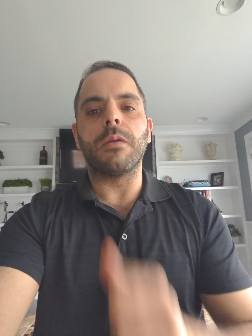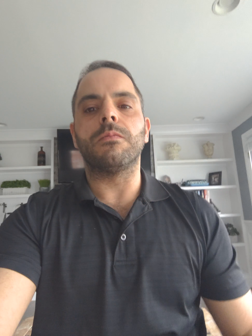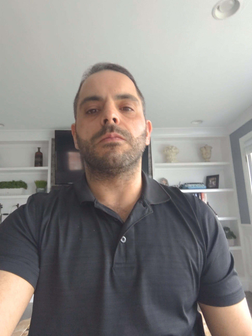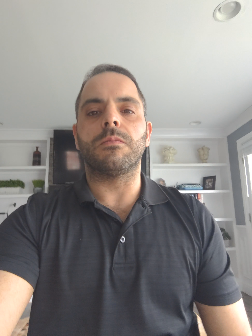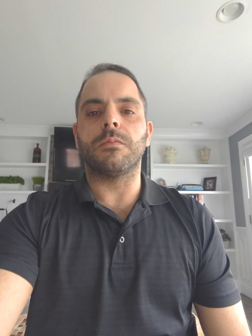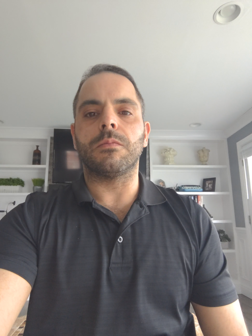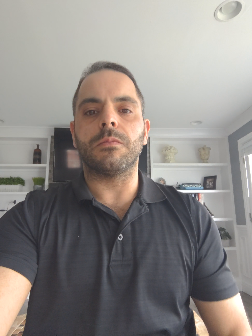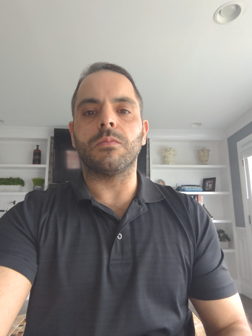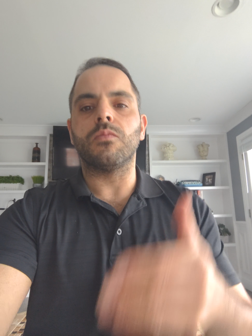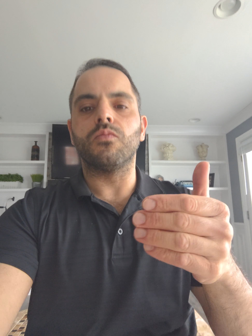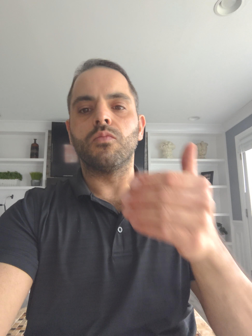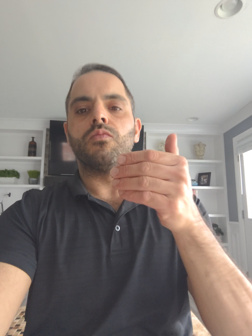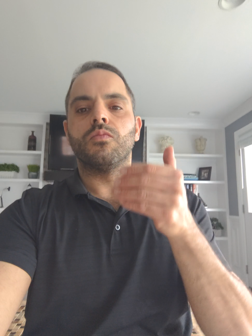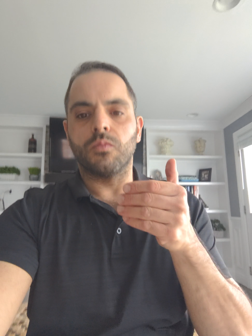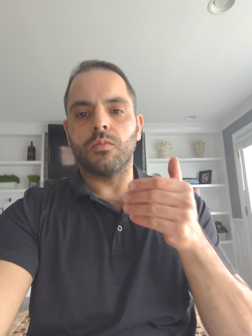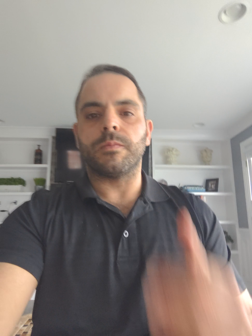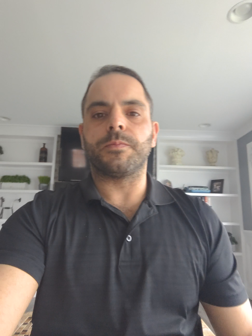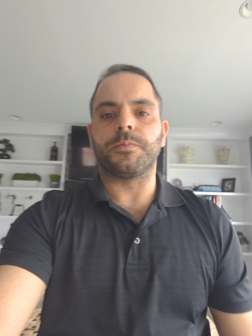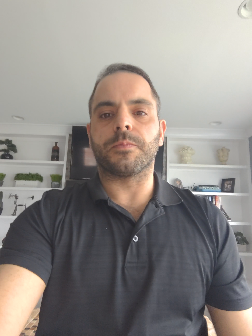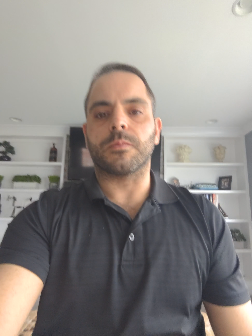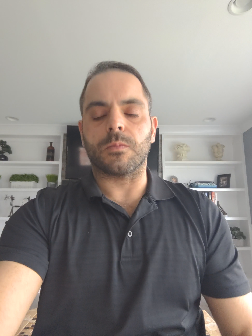before